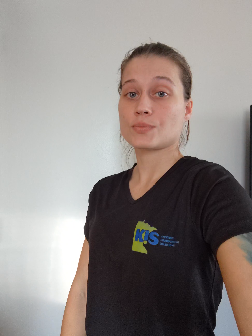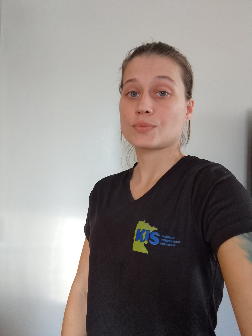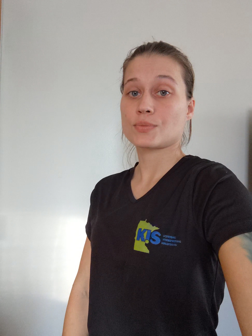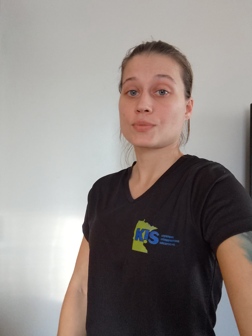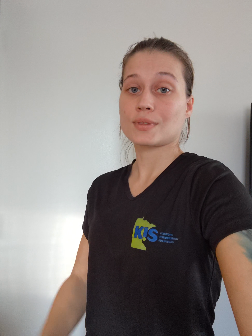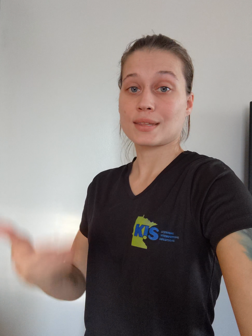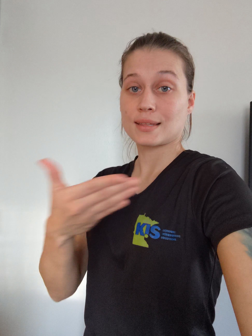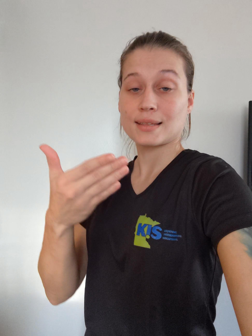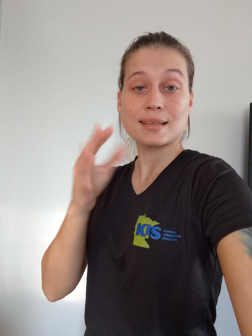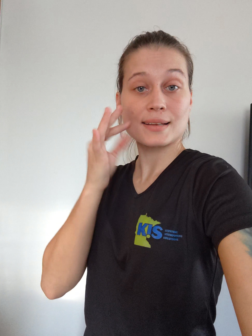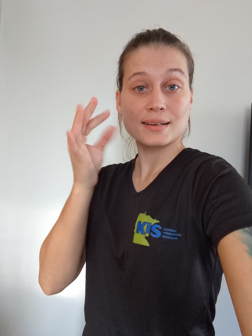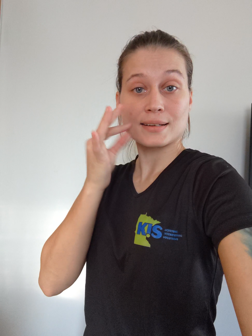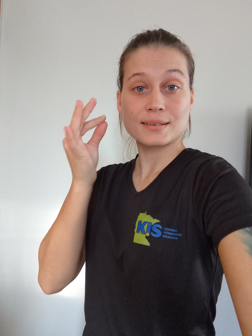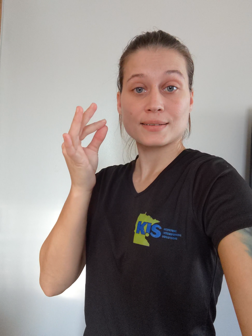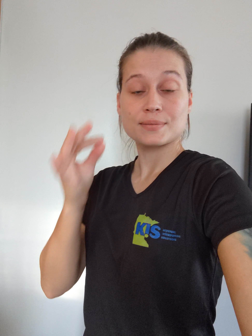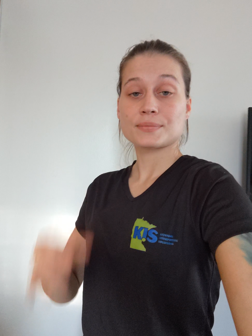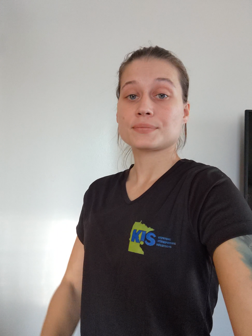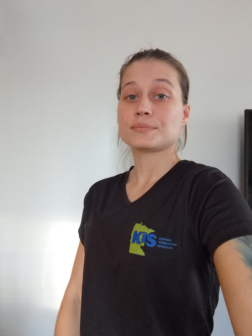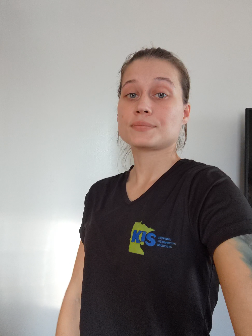kitty